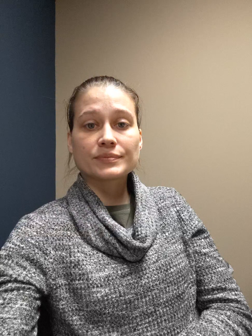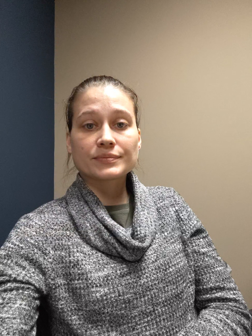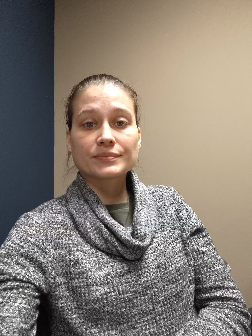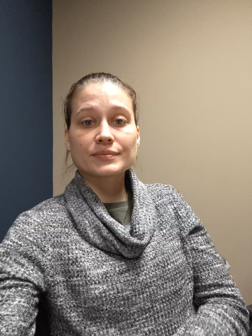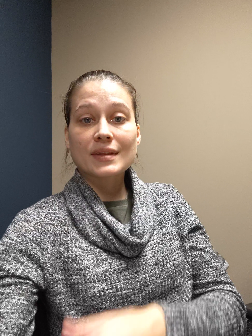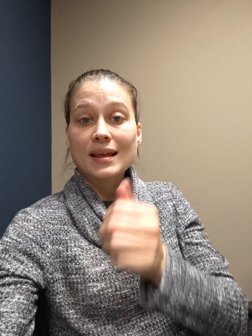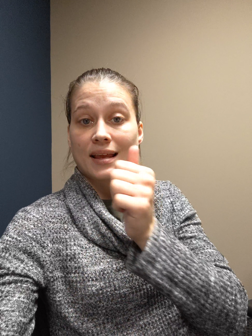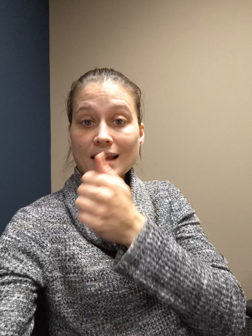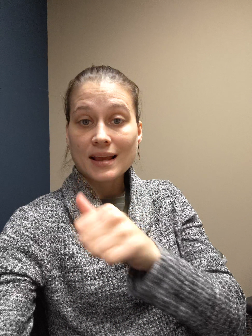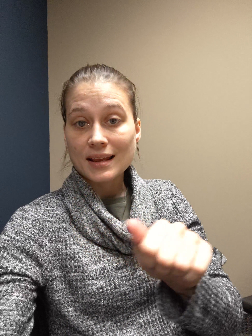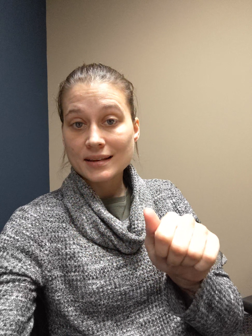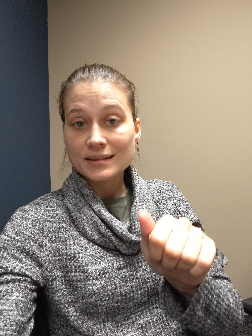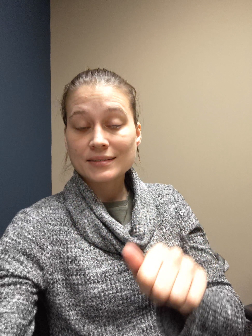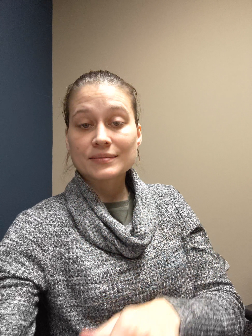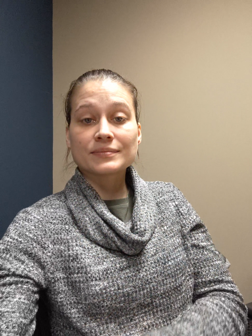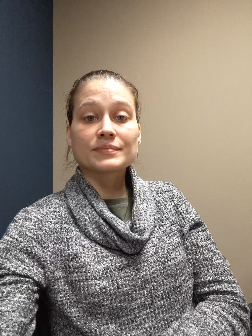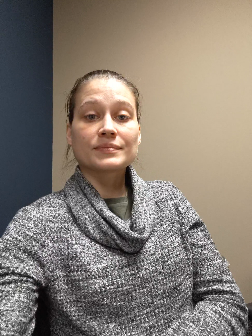any